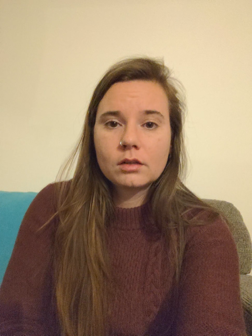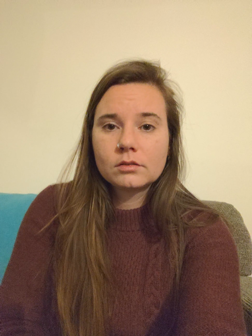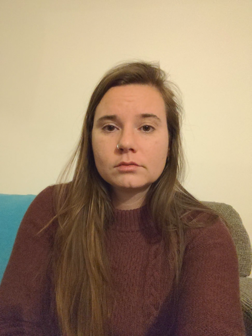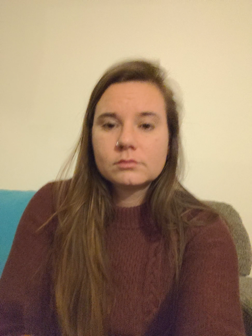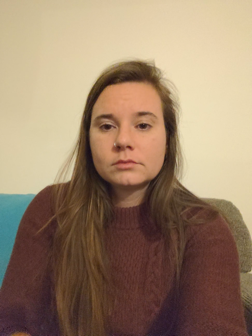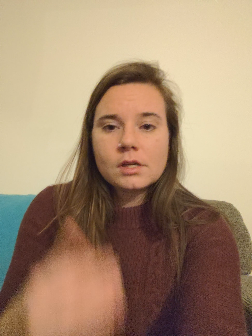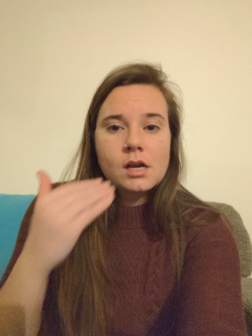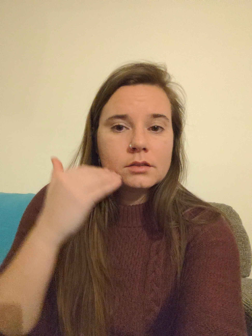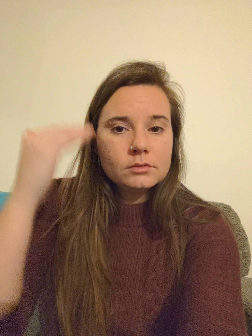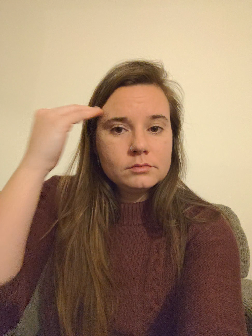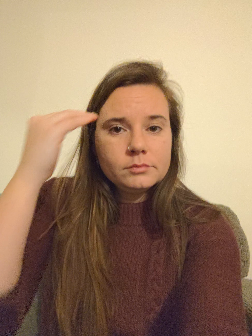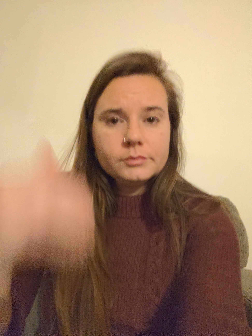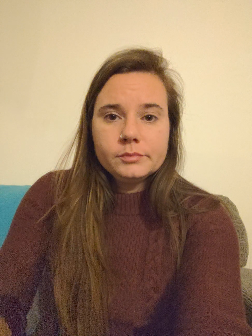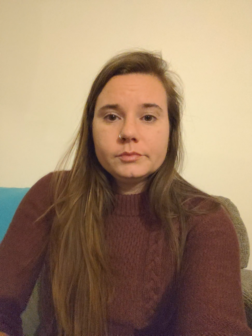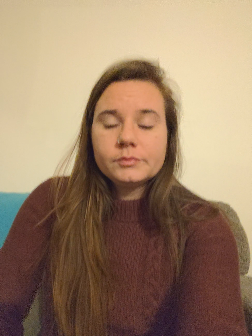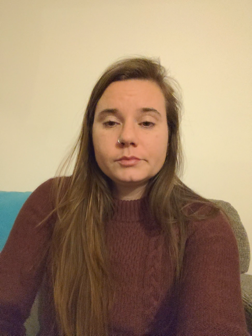head